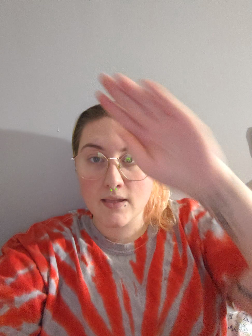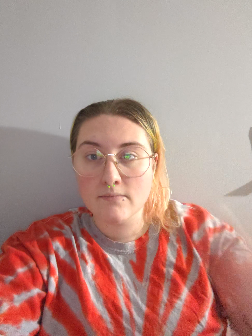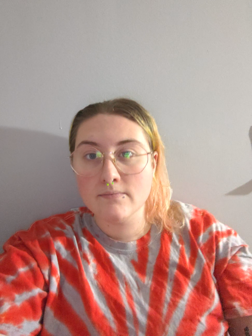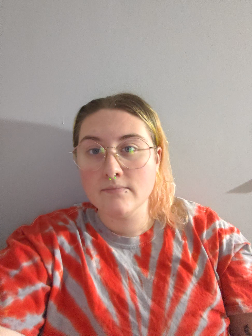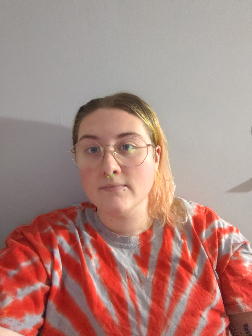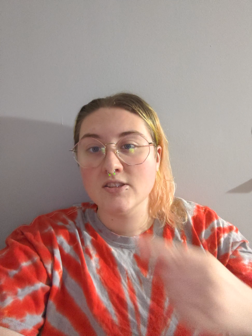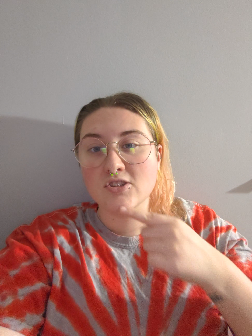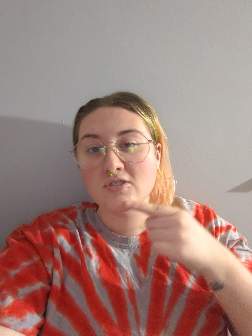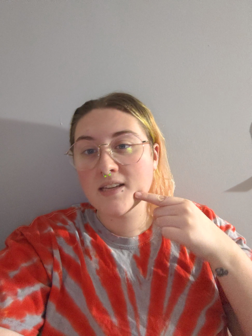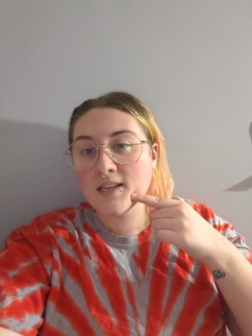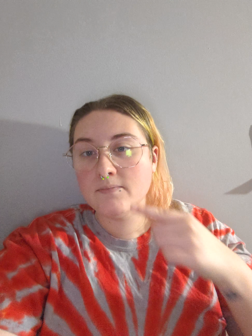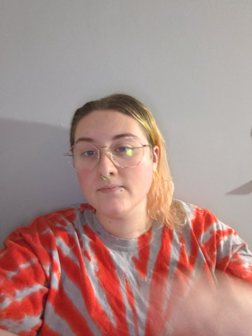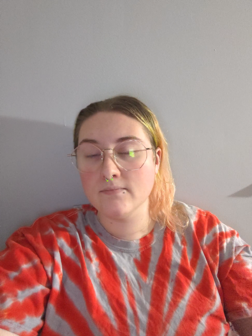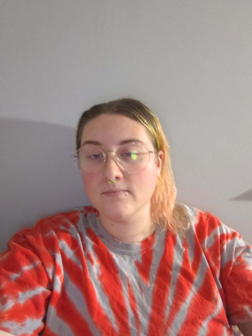chin